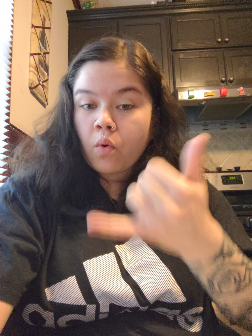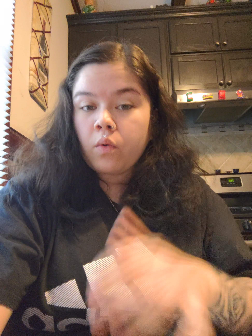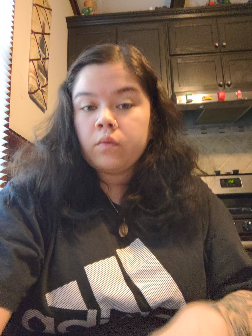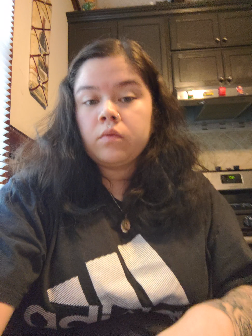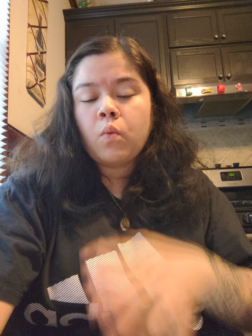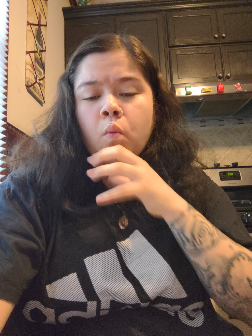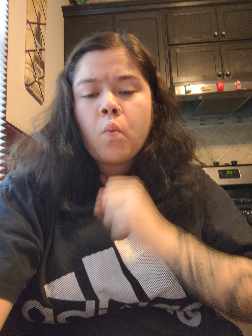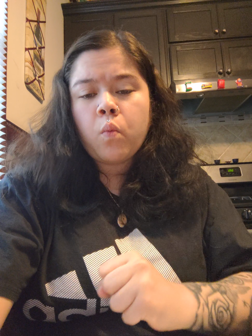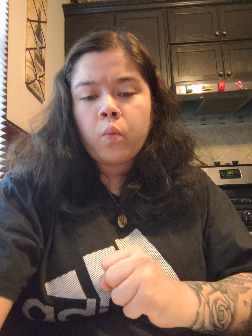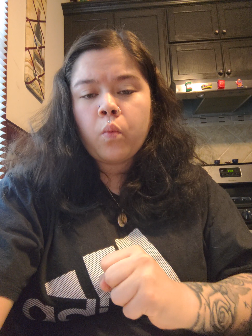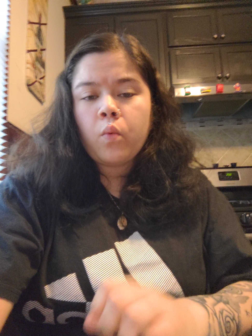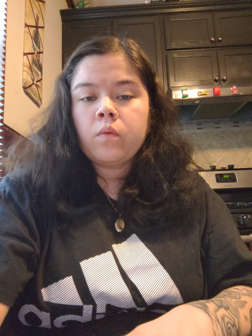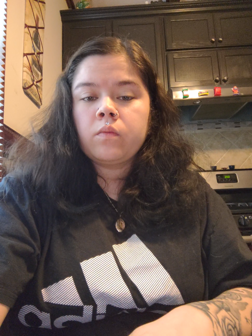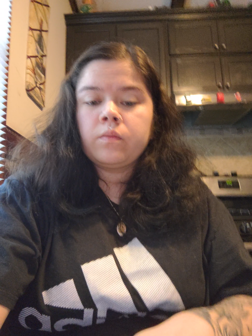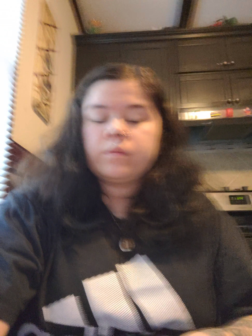old